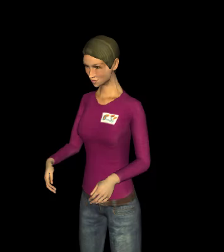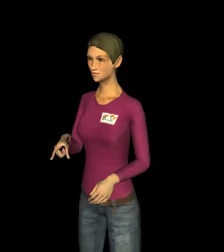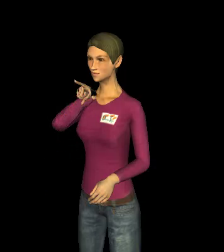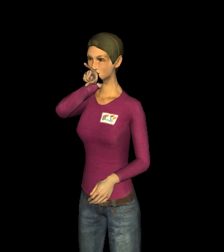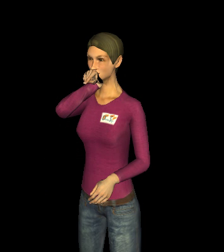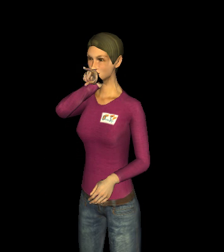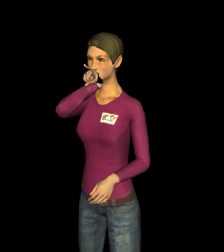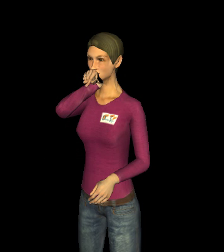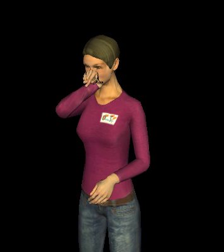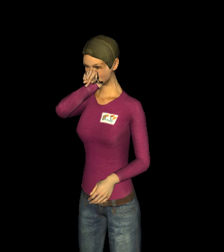دجاجة